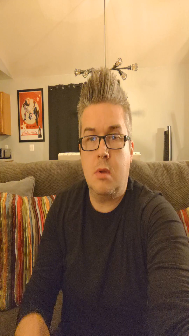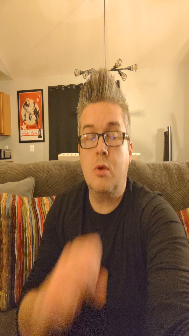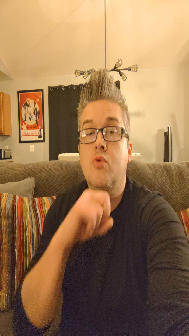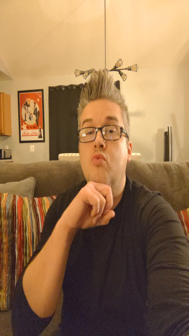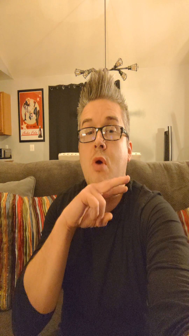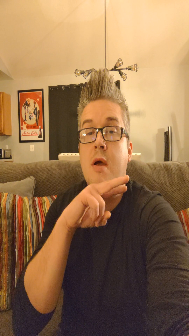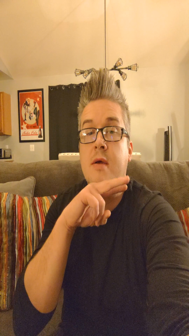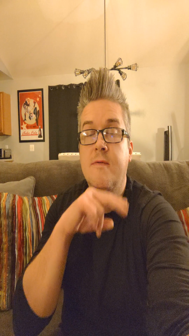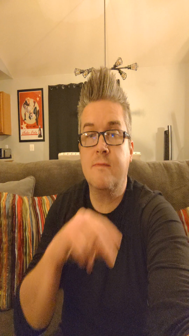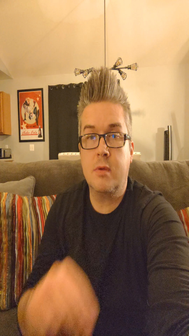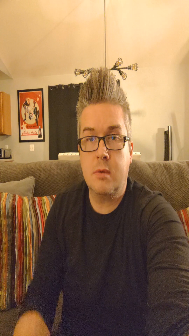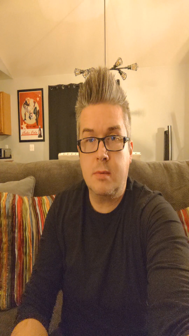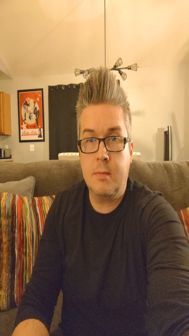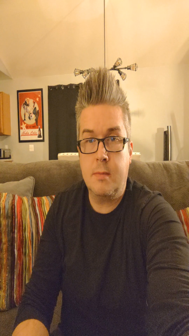frog